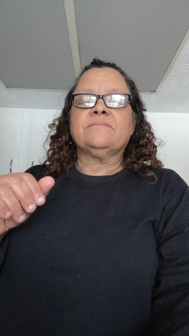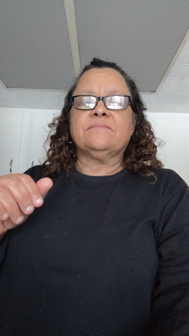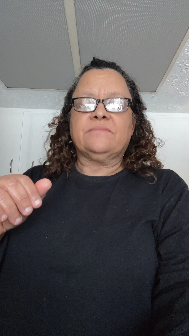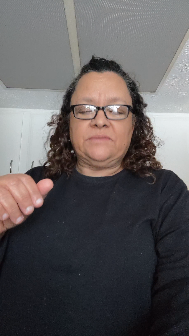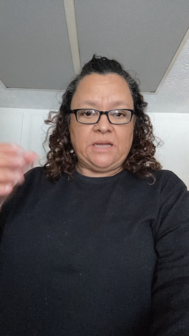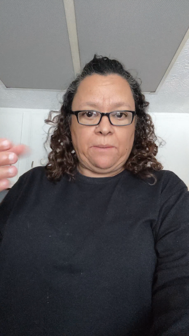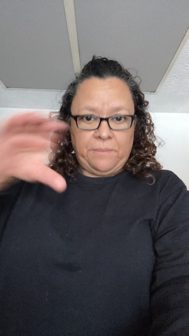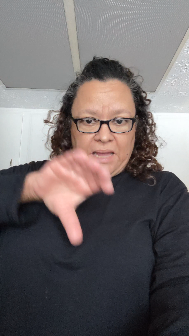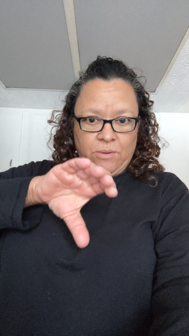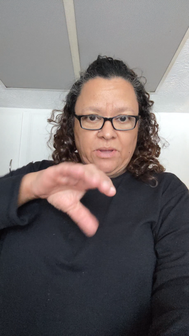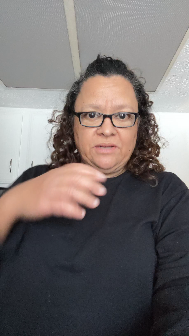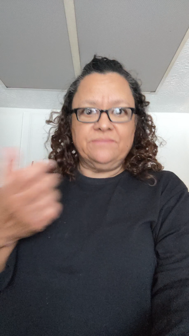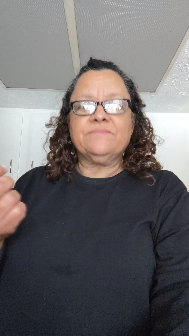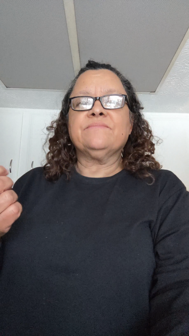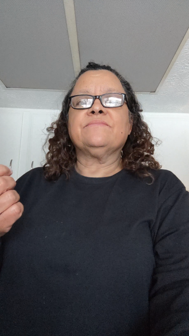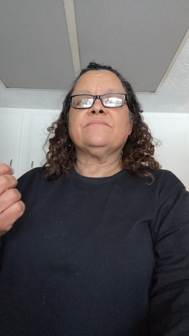pour